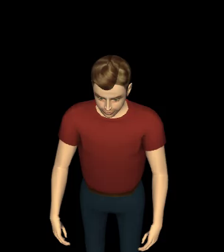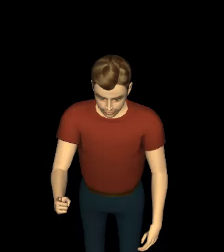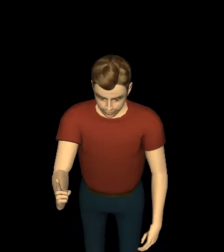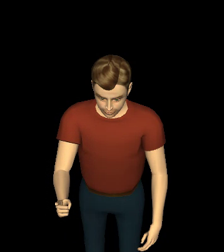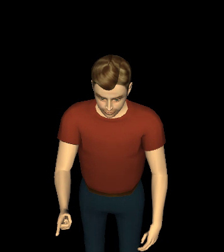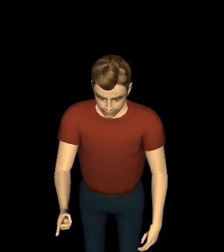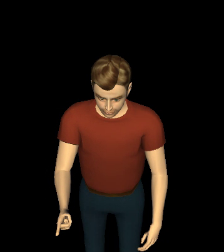واجب